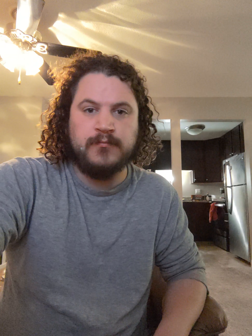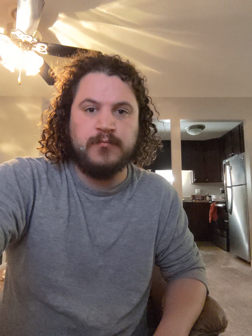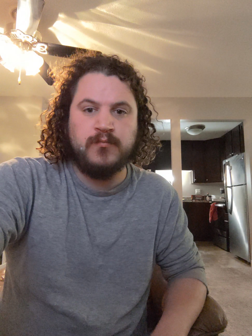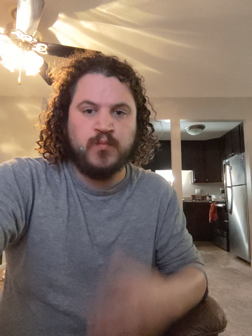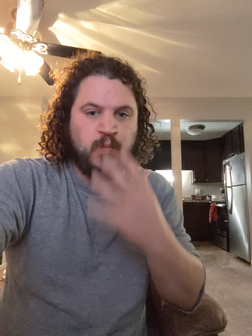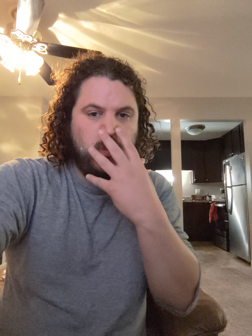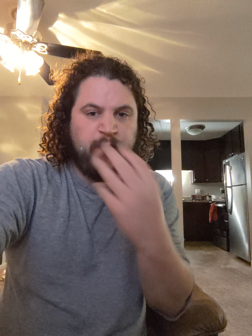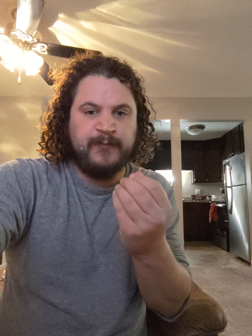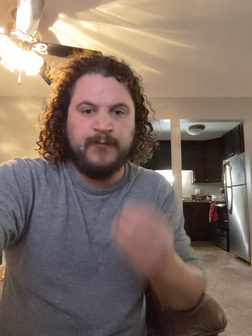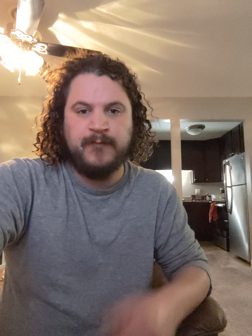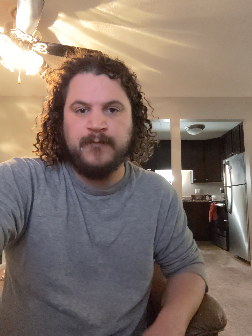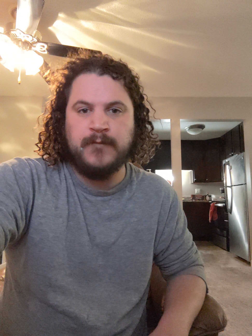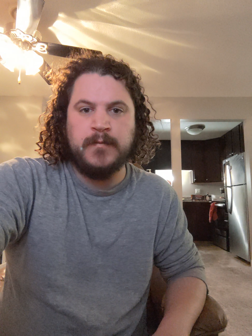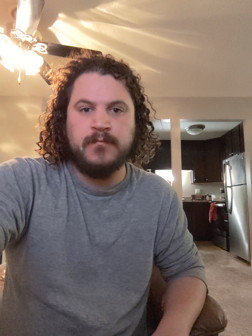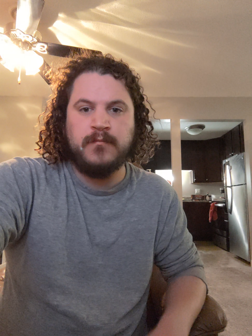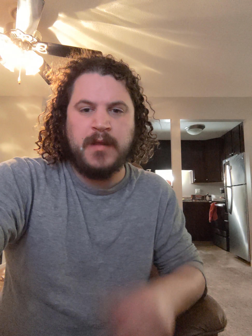wolf